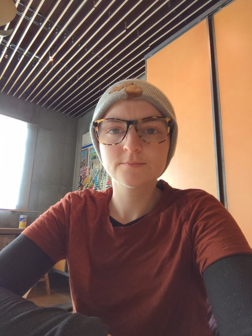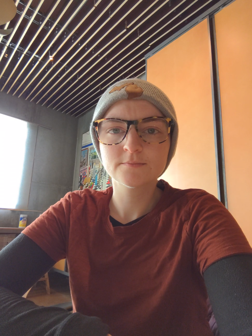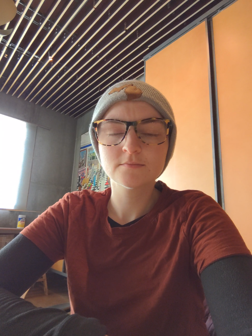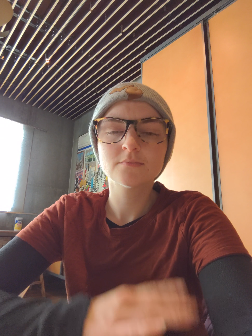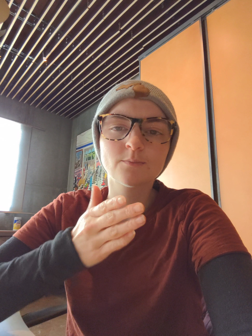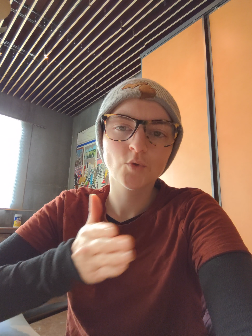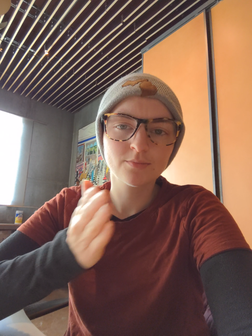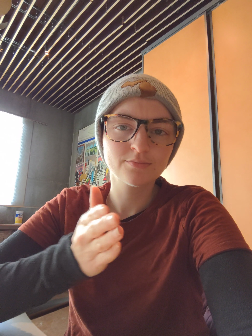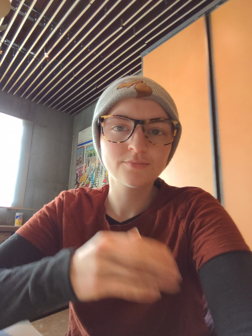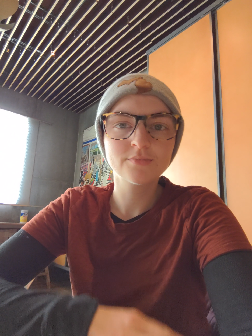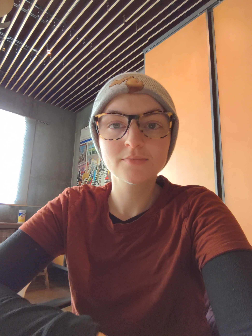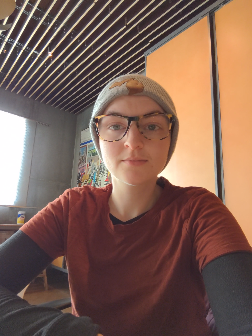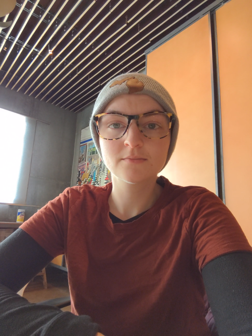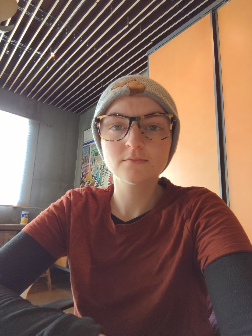boat